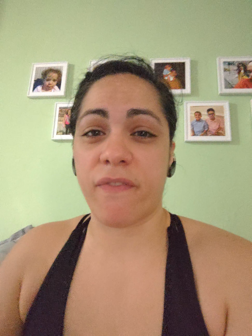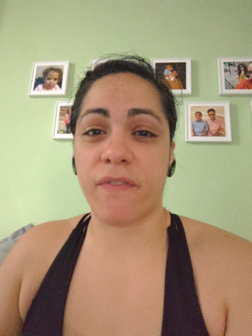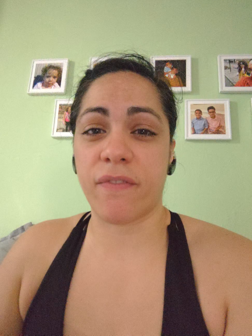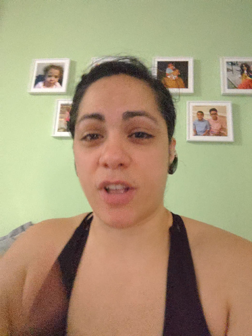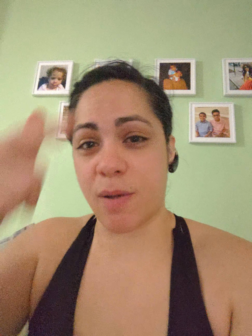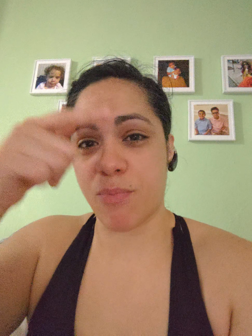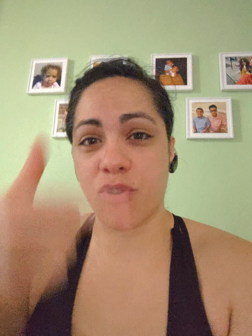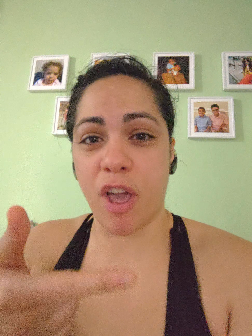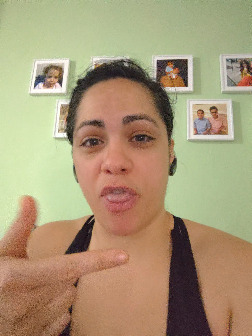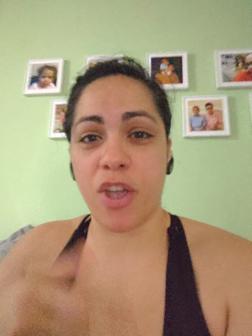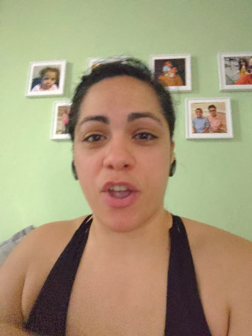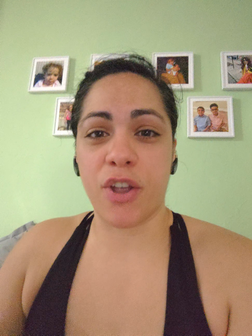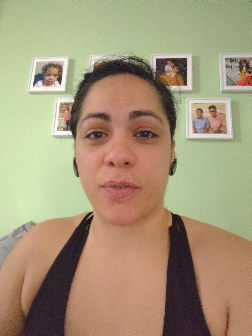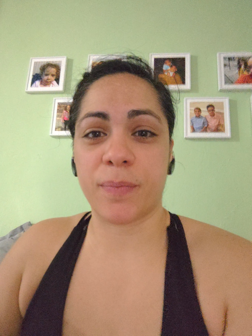brother